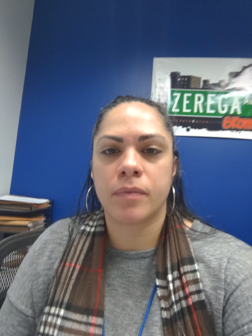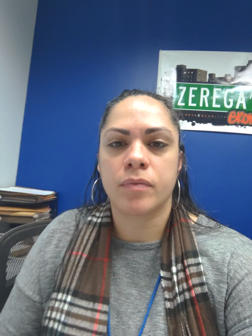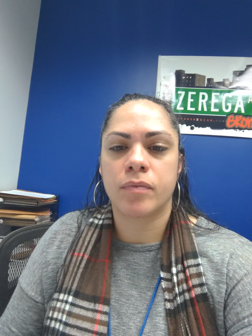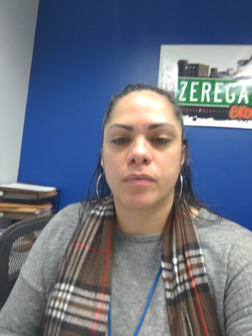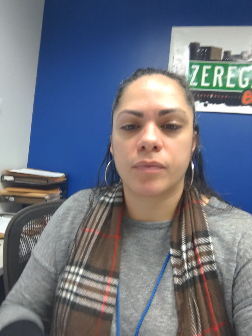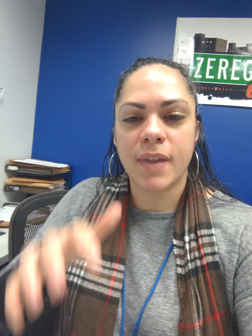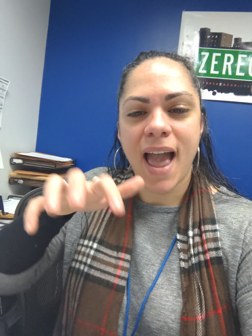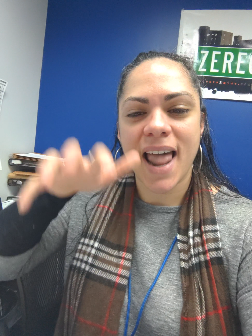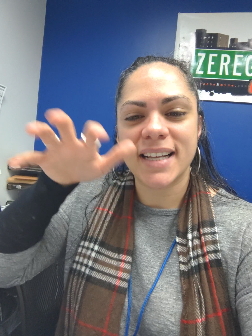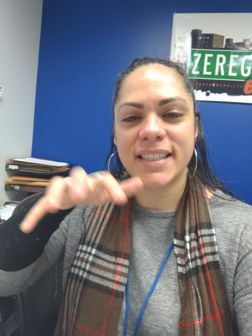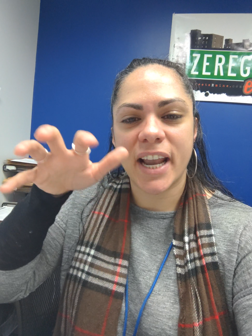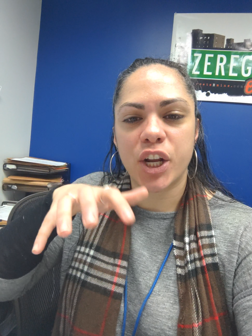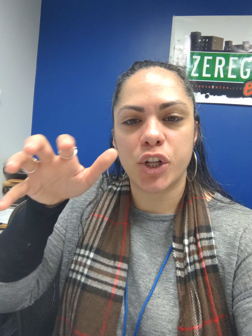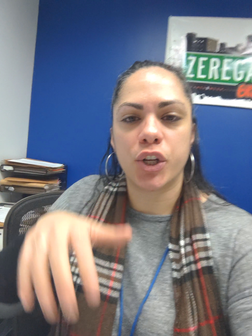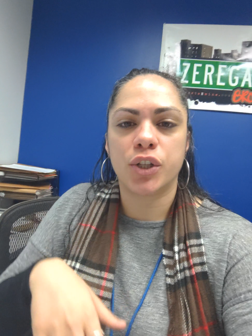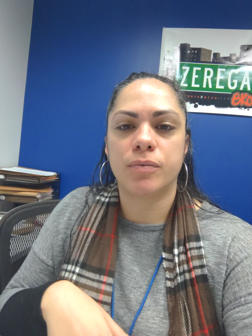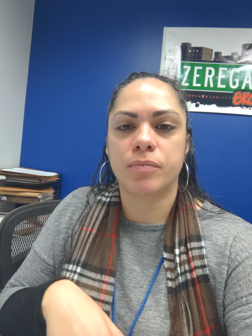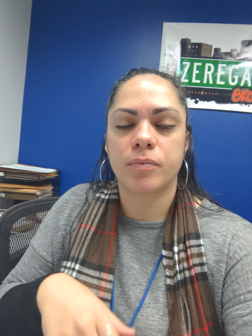alligator